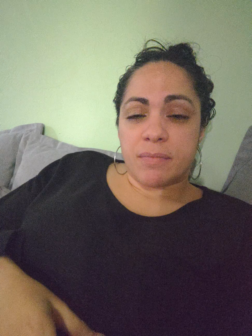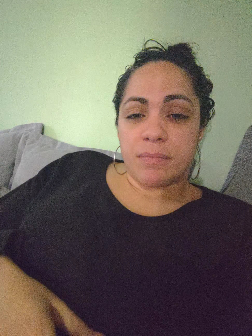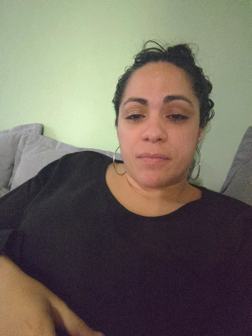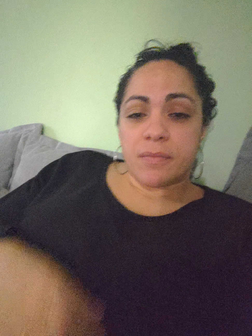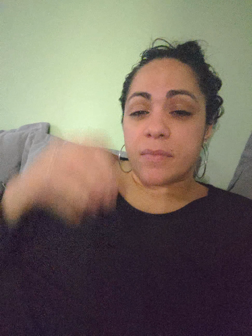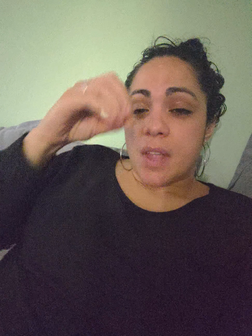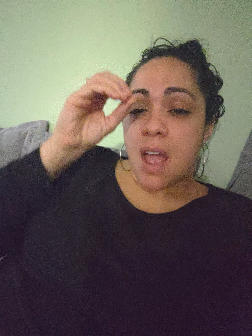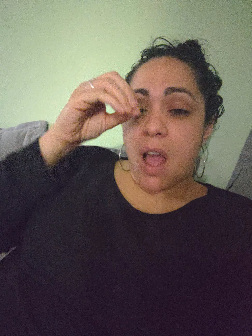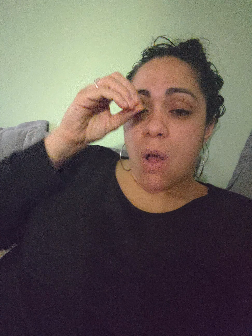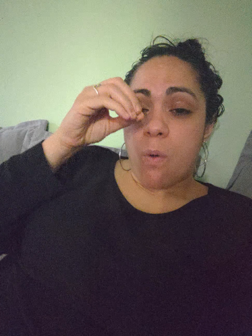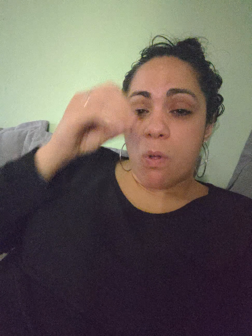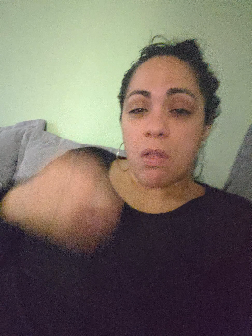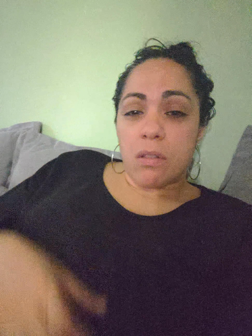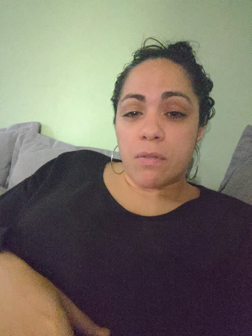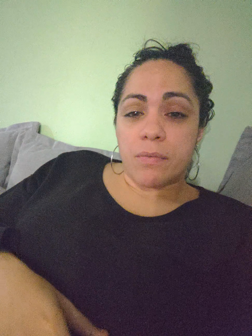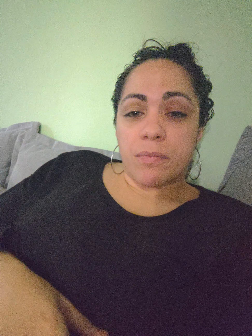owl